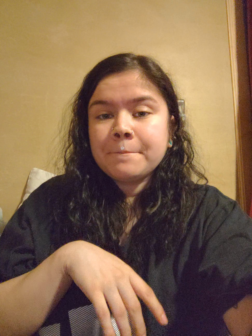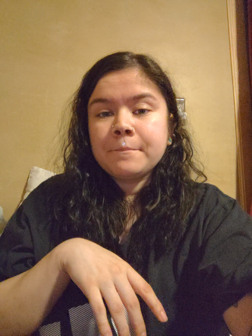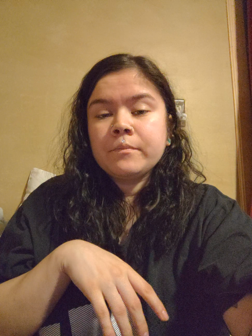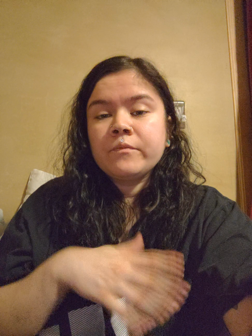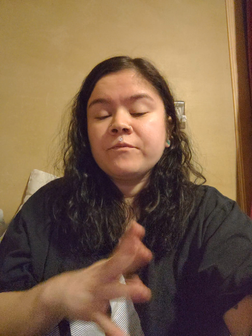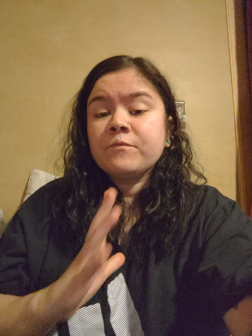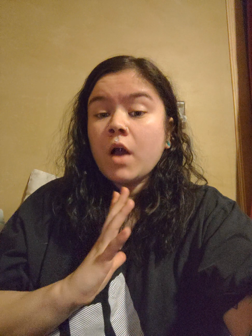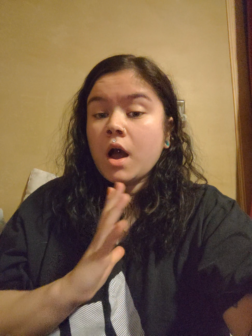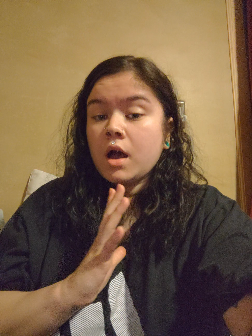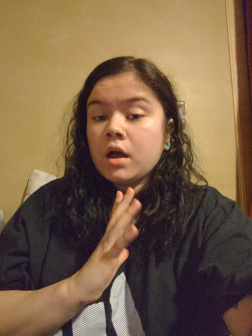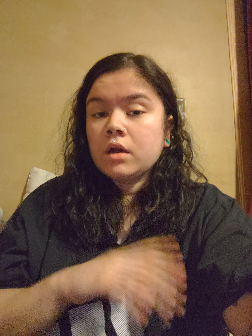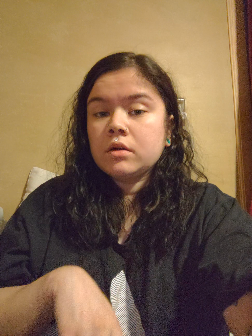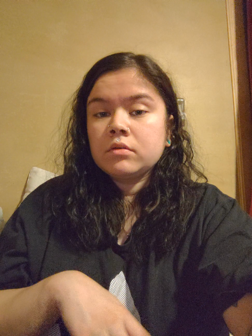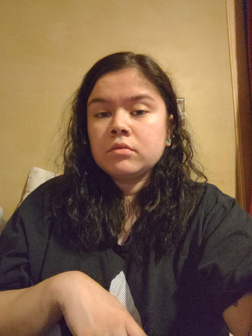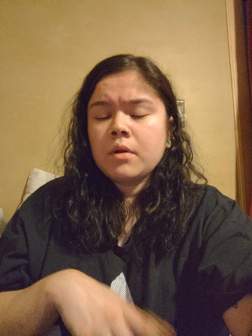fine